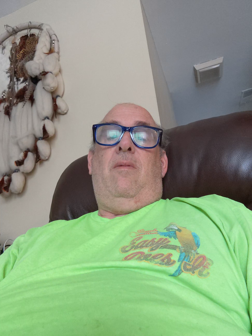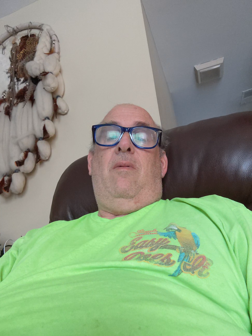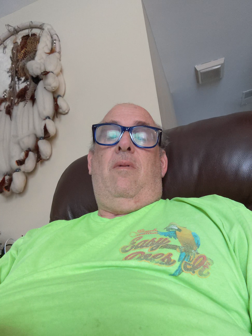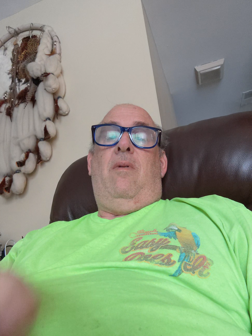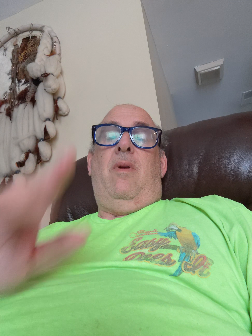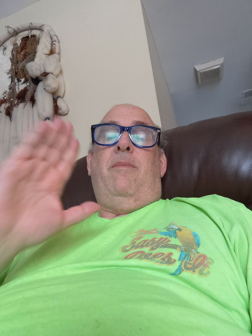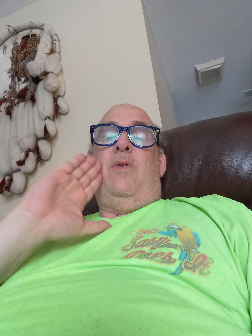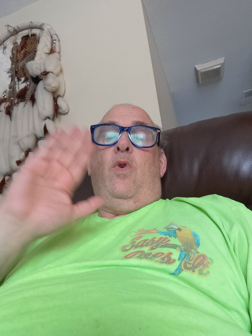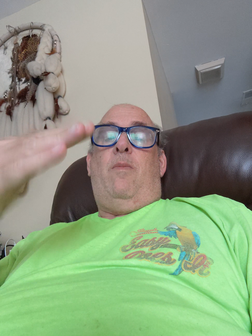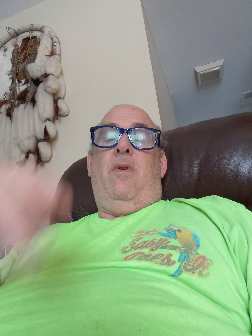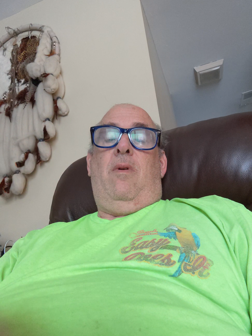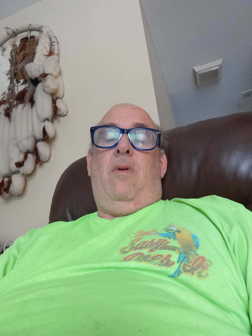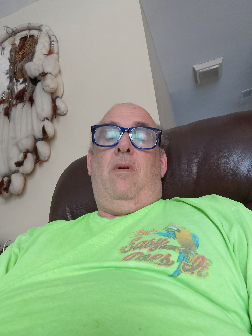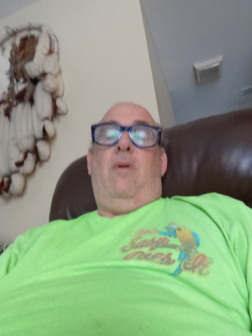bedroom